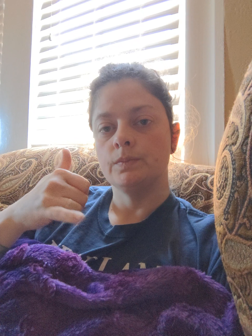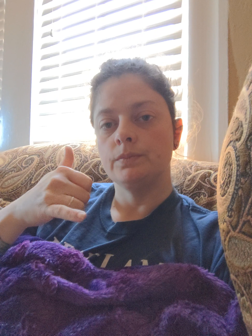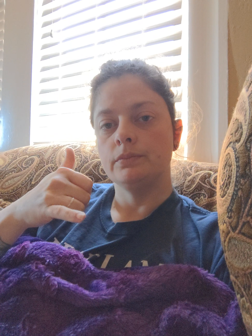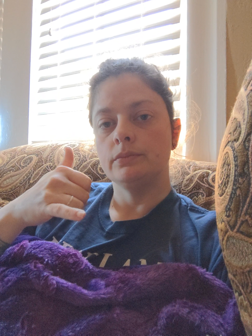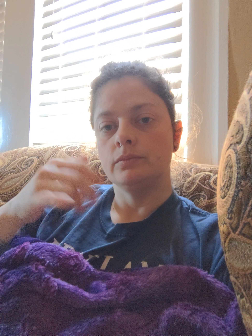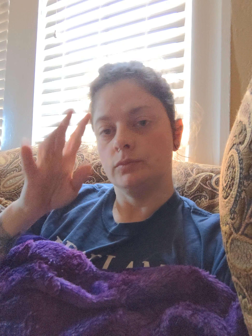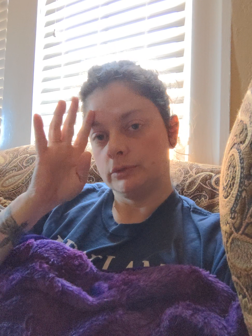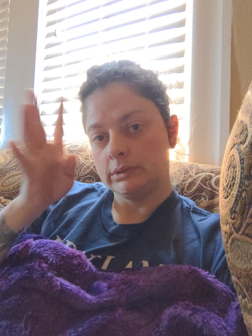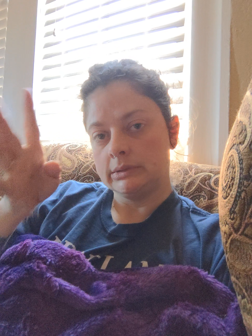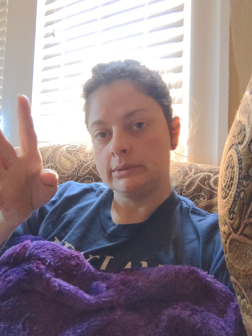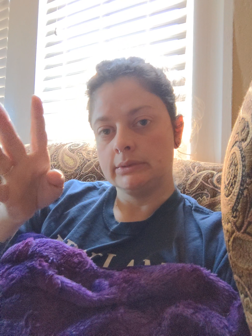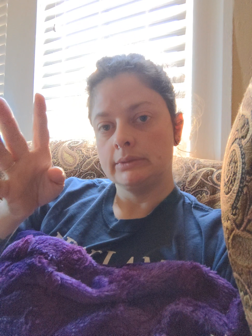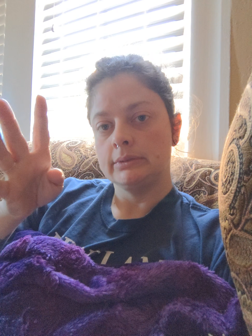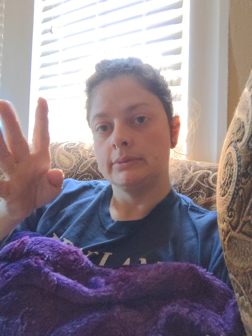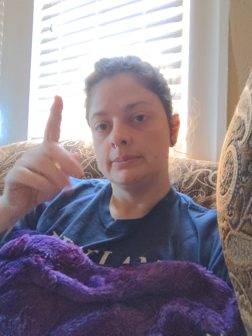pretend